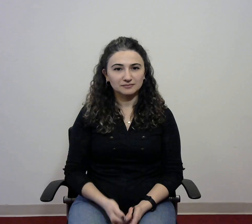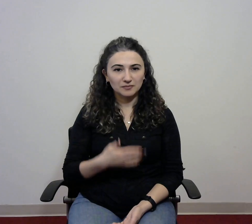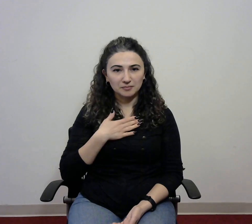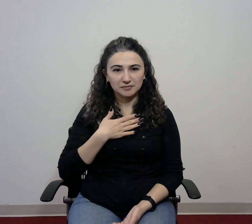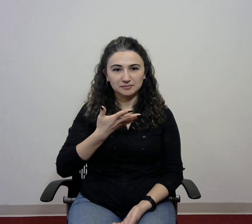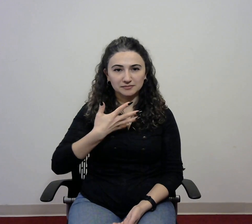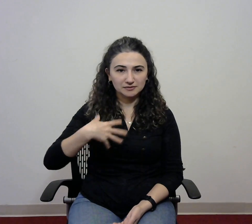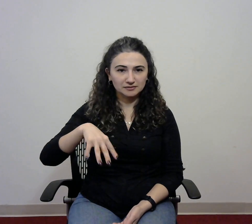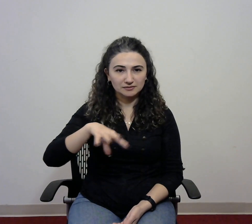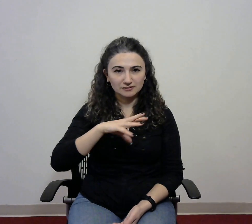biz